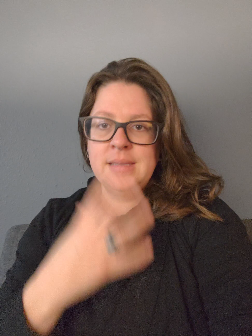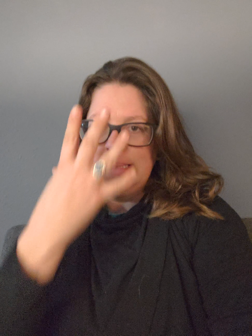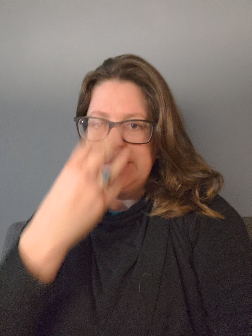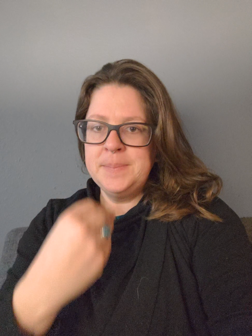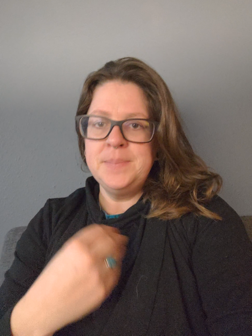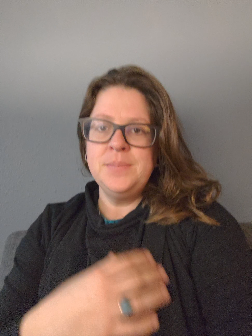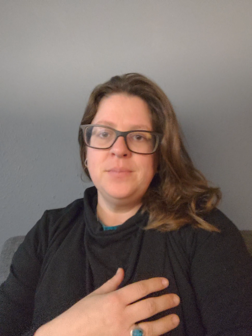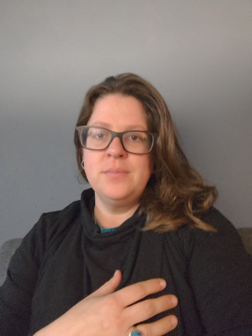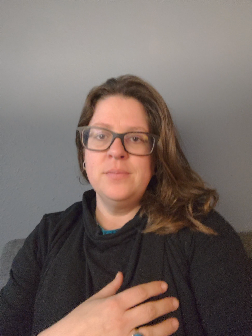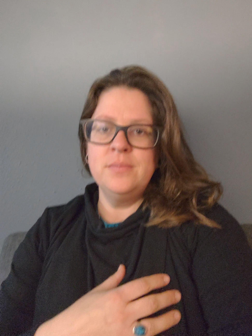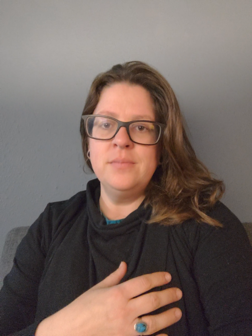sleep